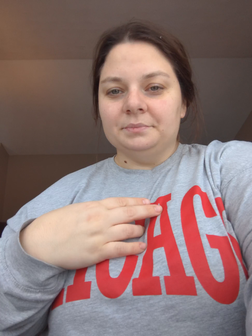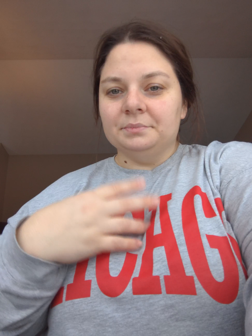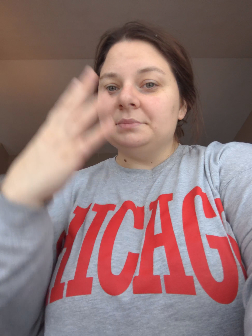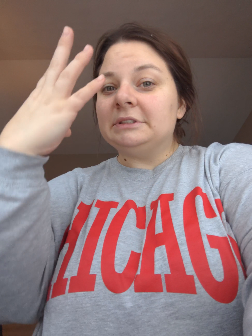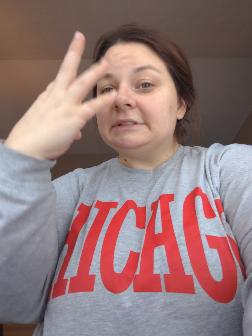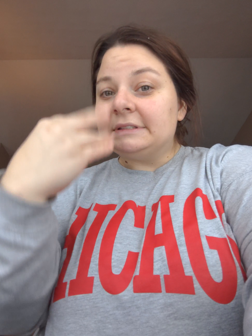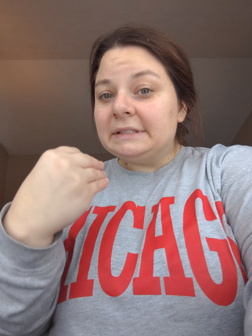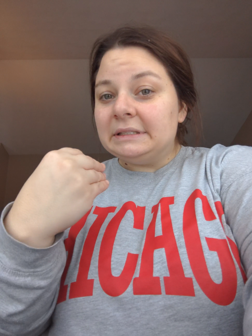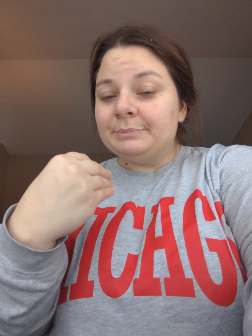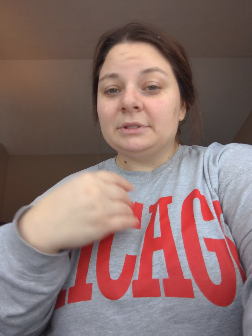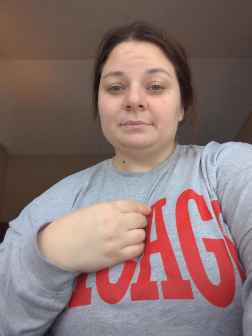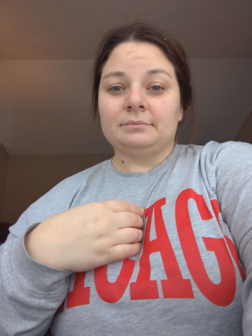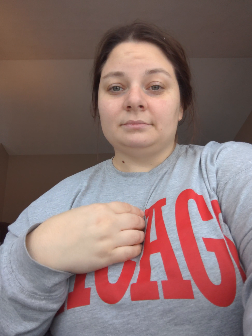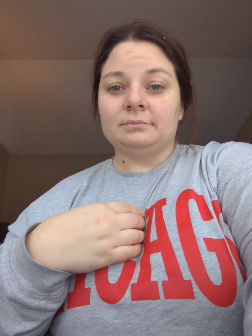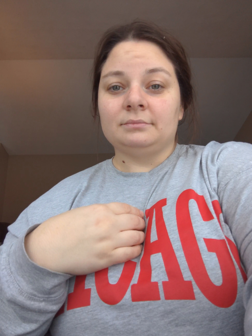sleep